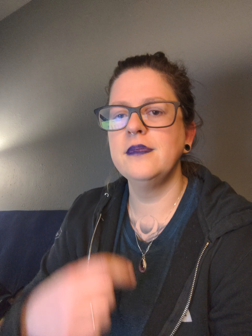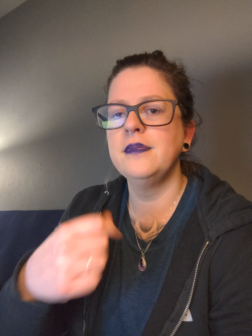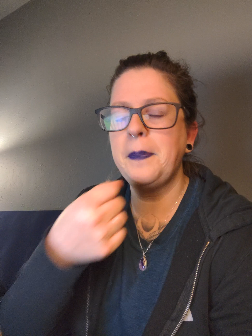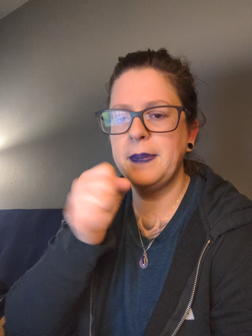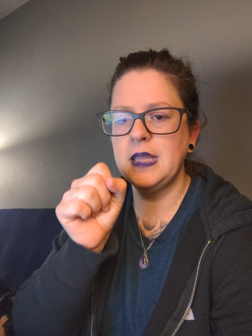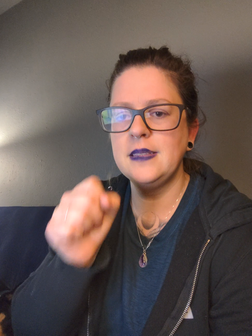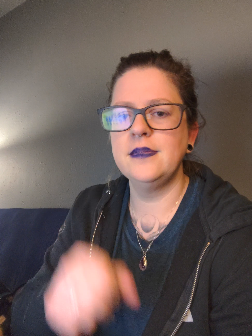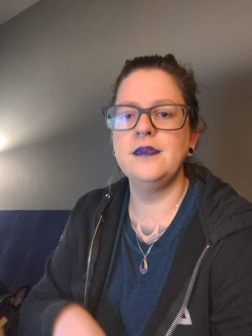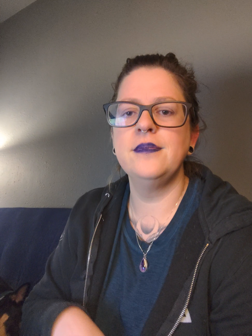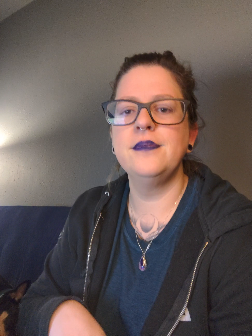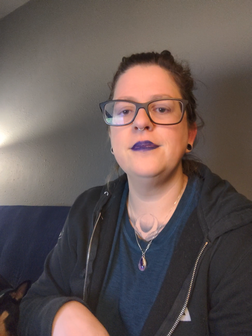make